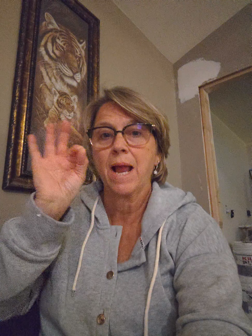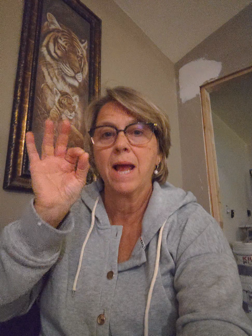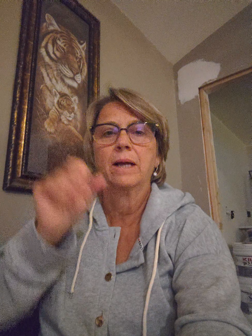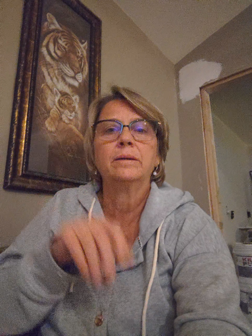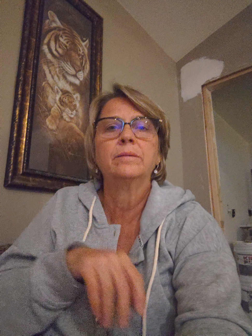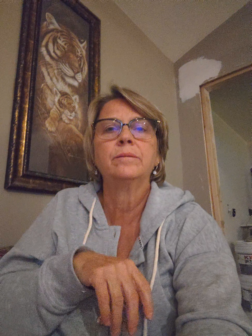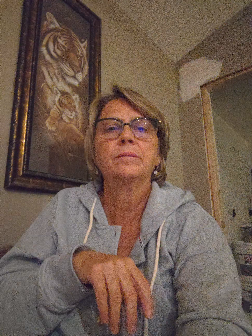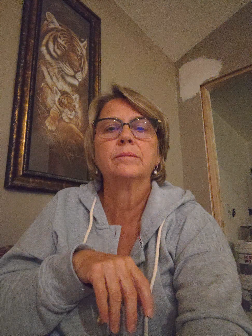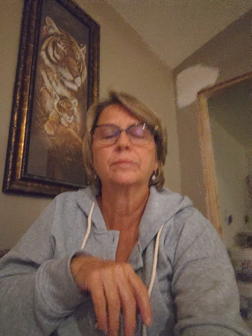find